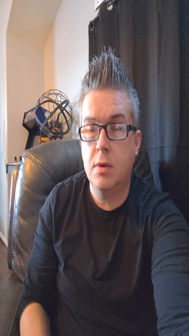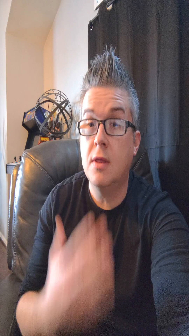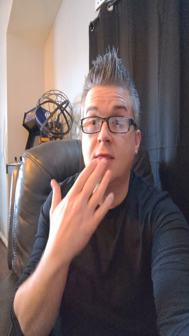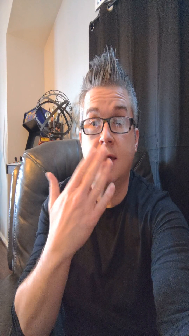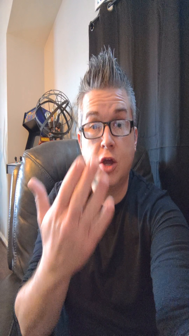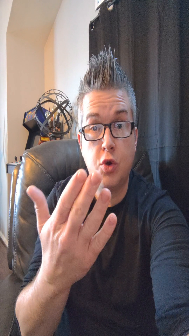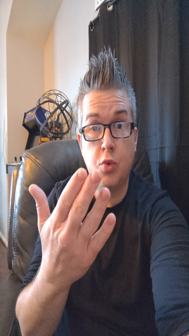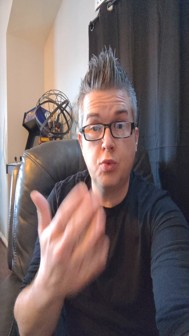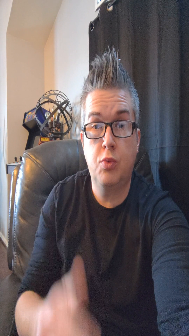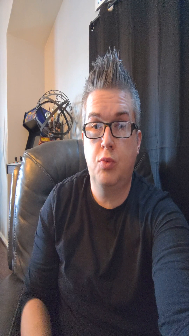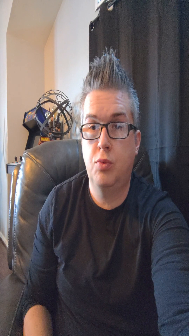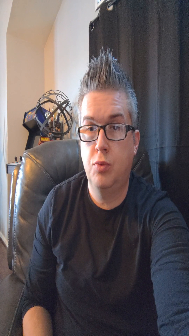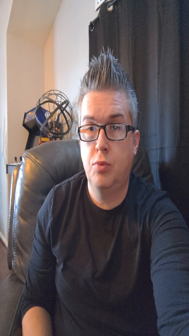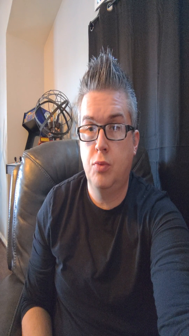thank you